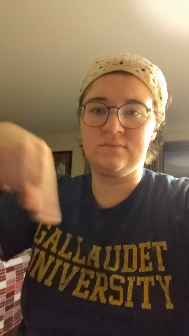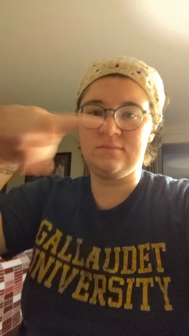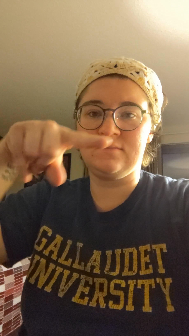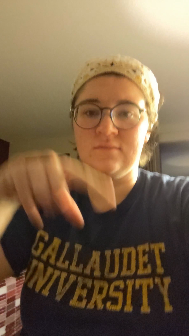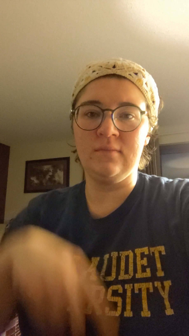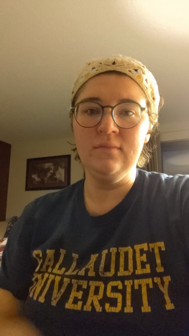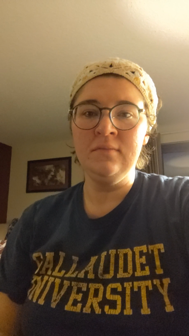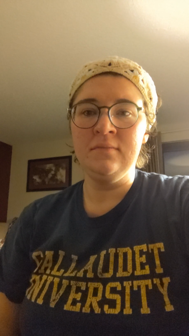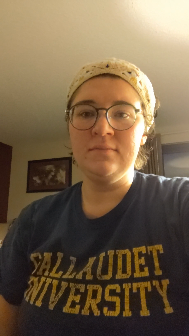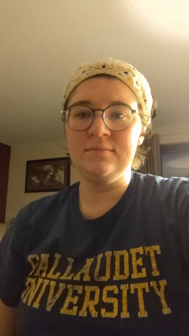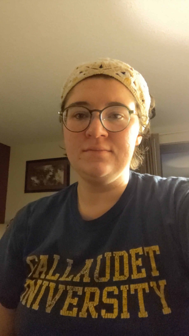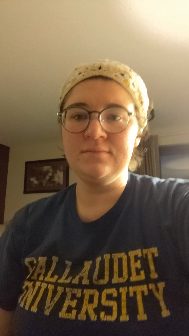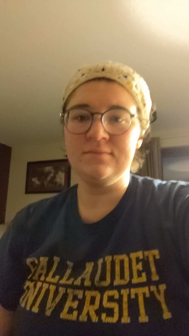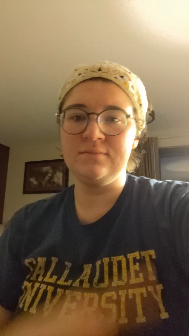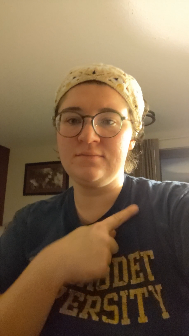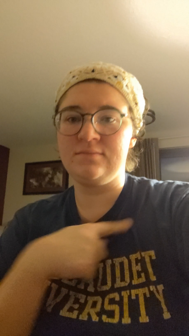necklace